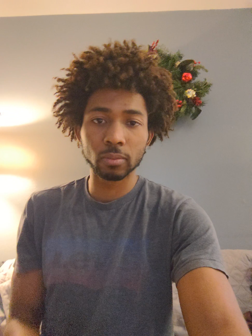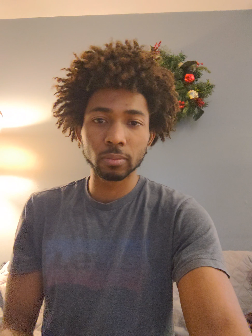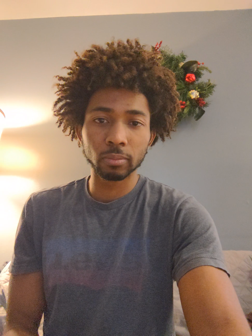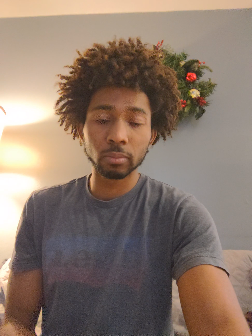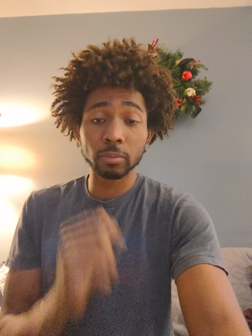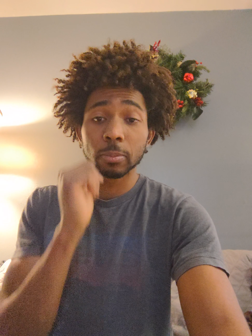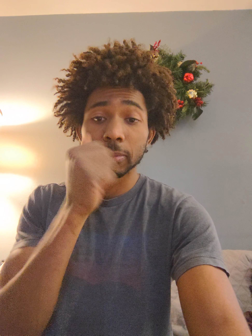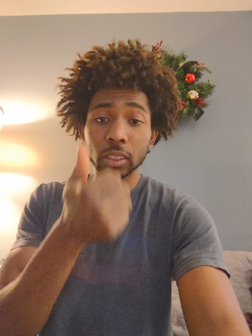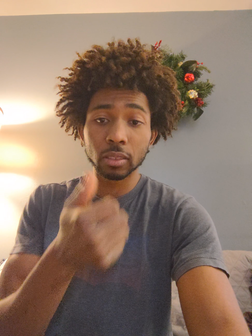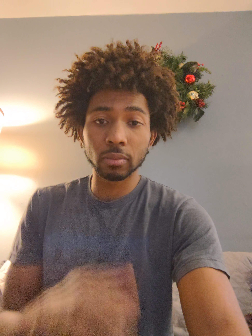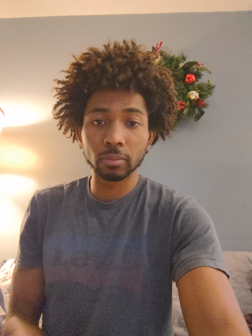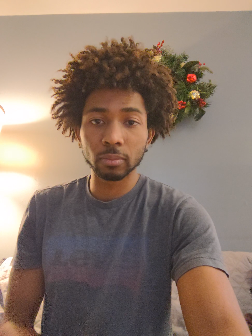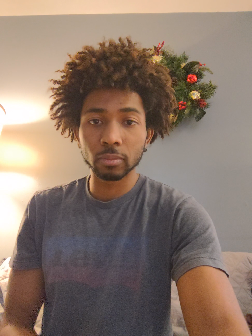tomorrow